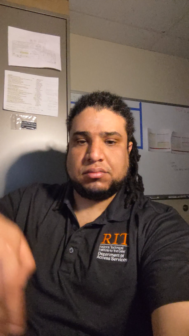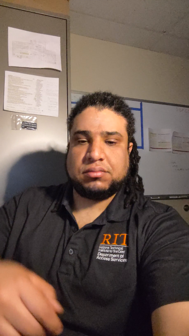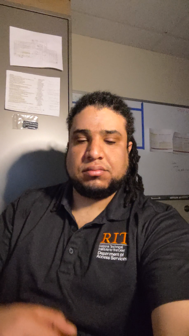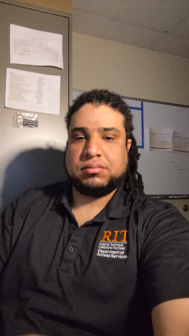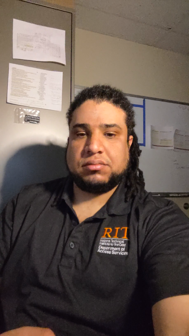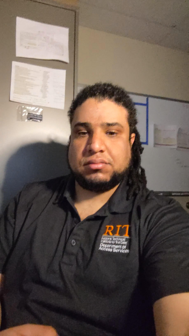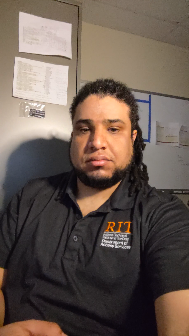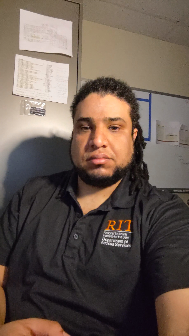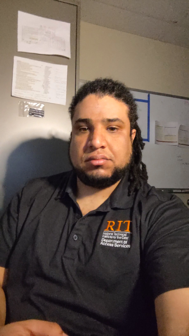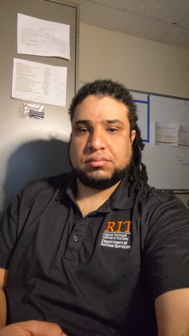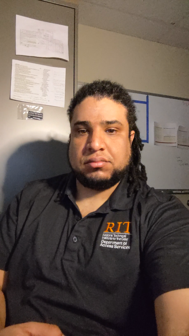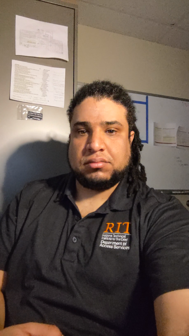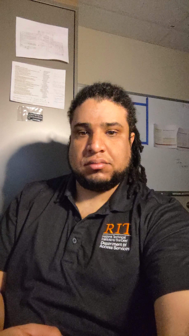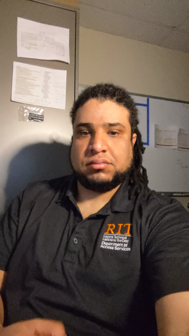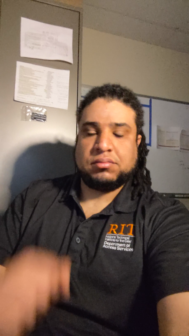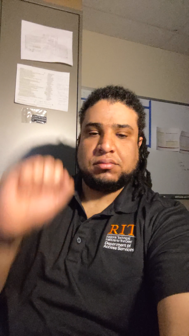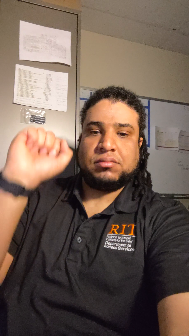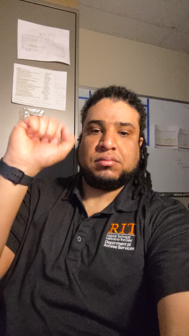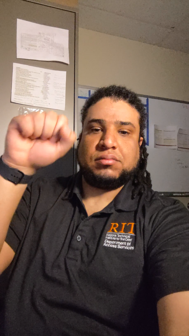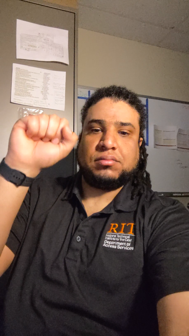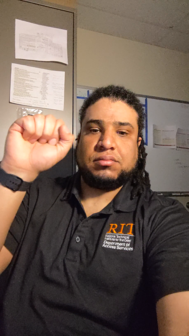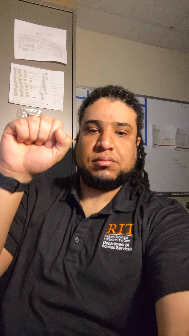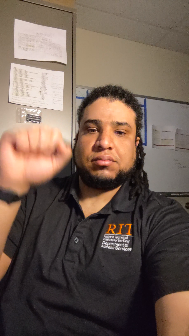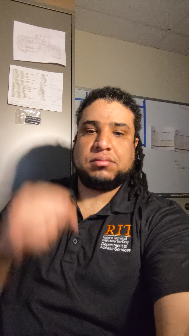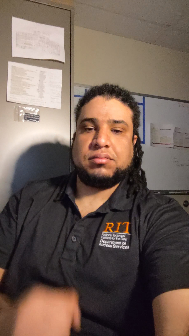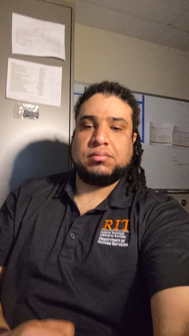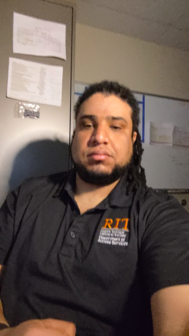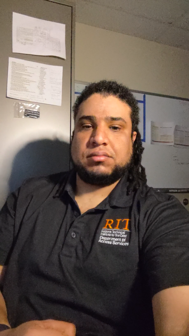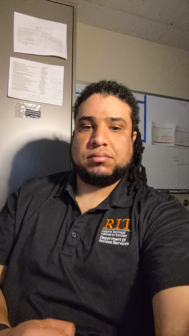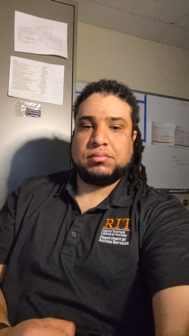knock